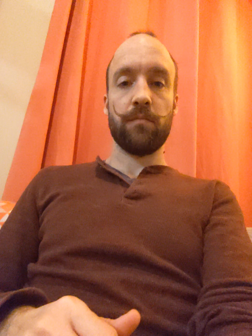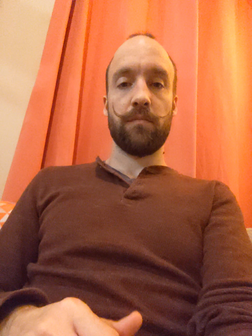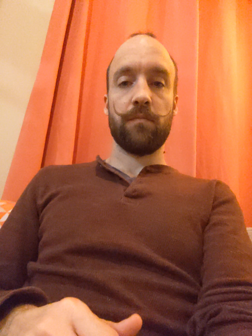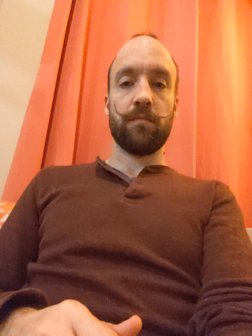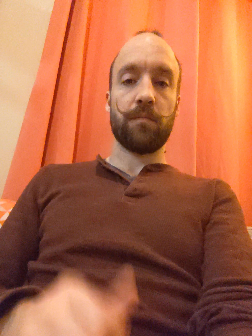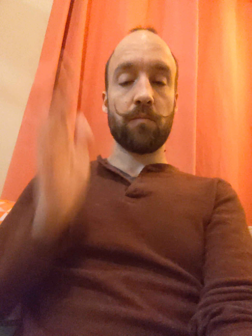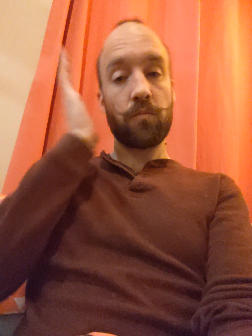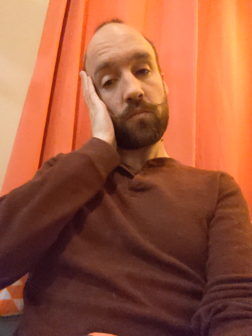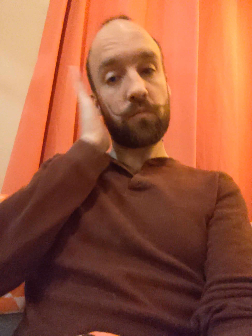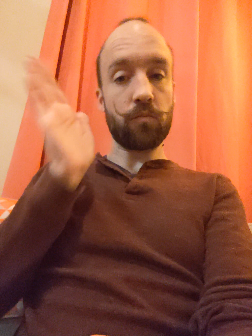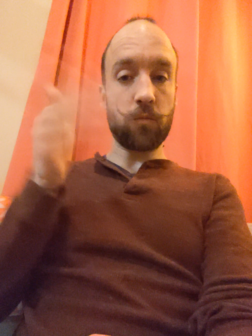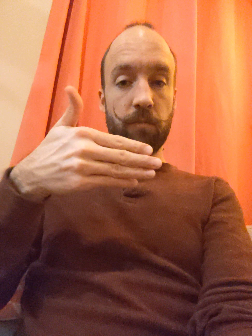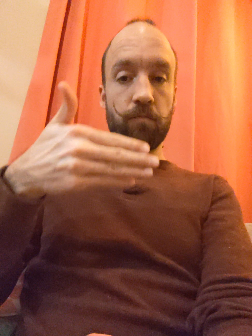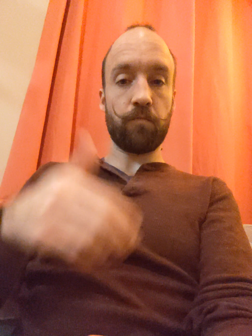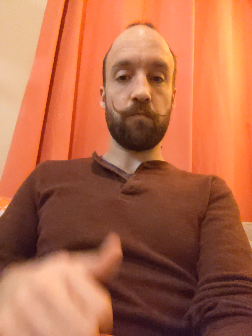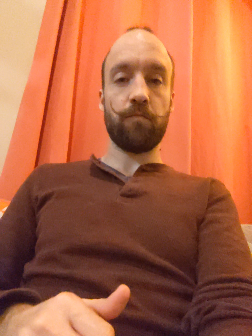bedroom